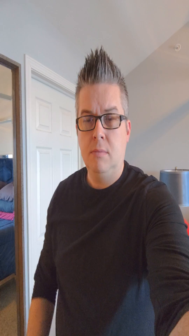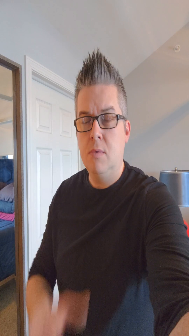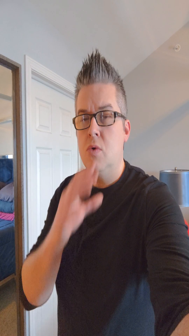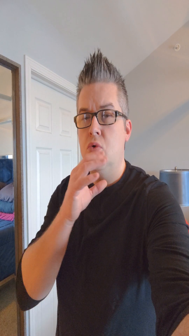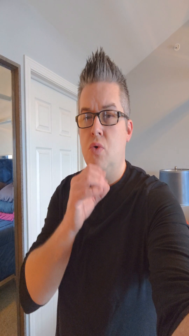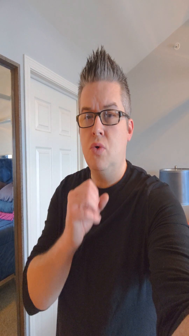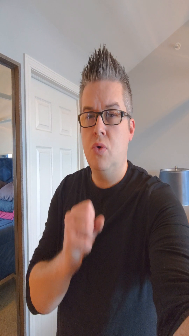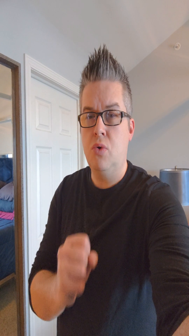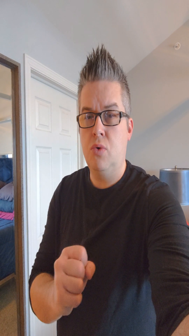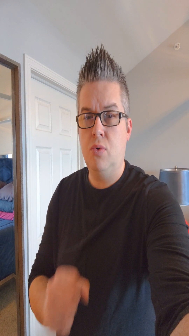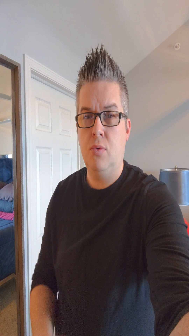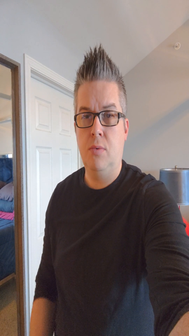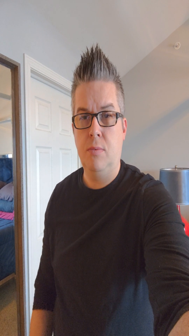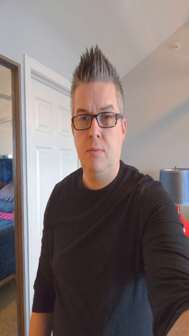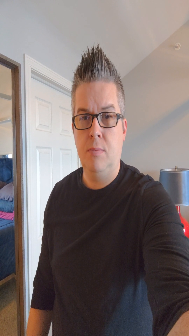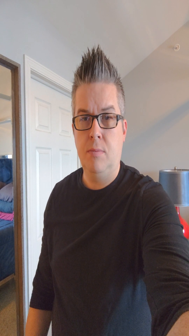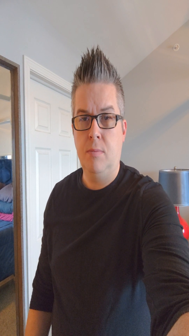old